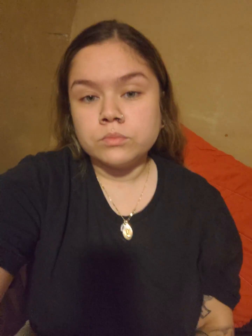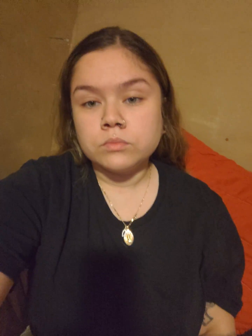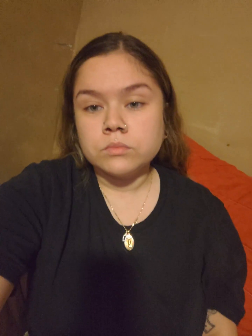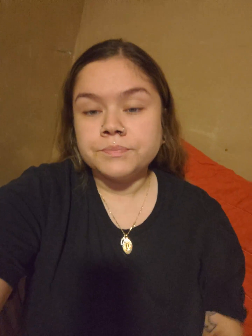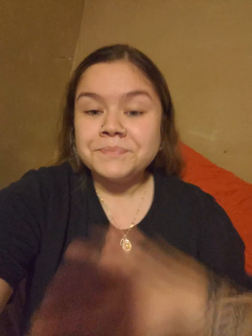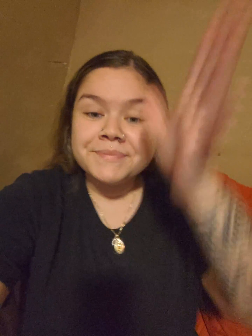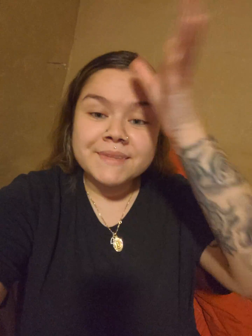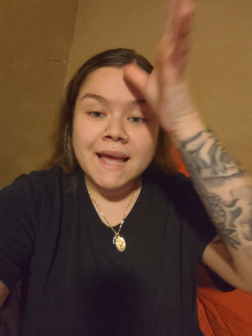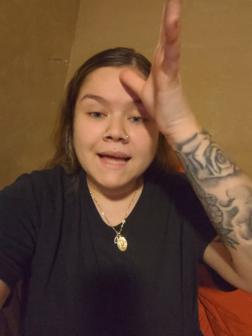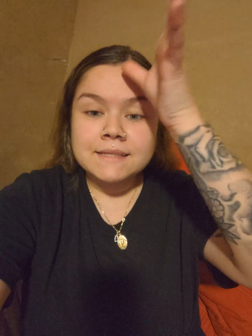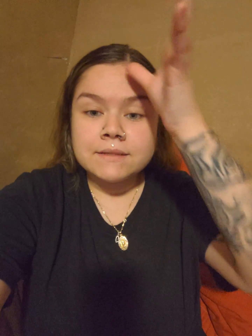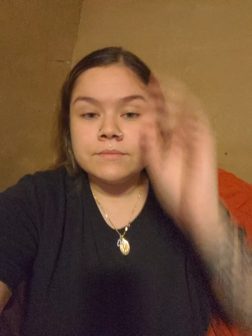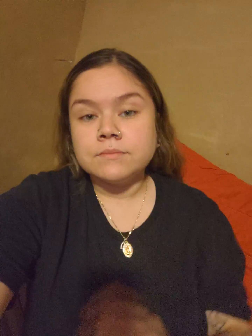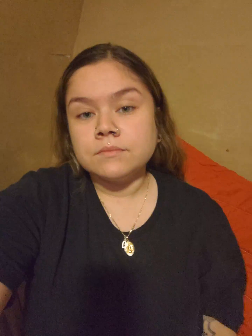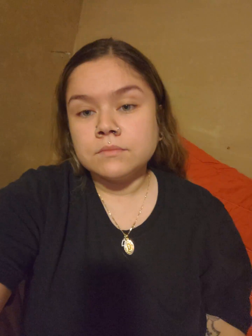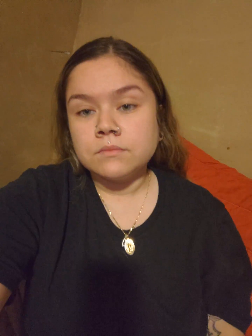daddy